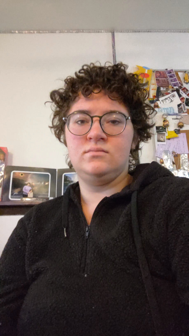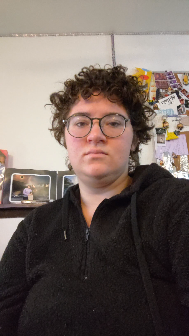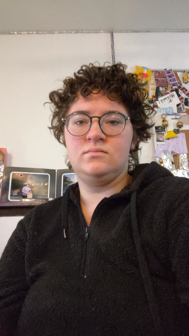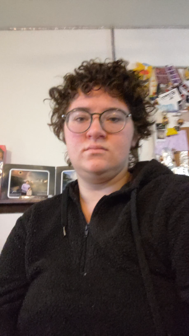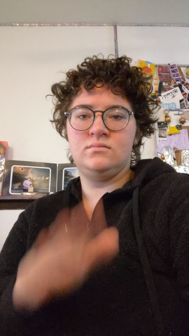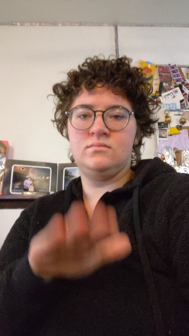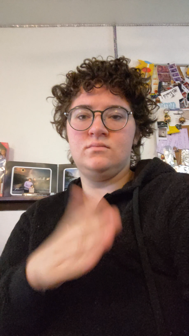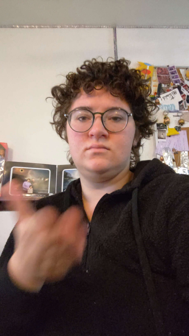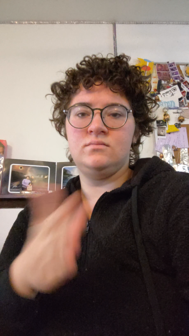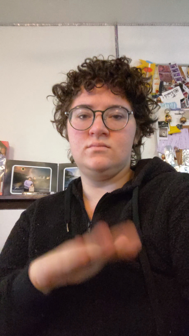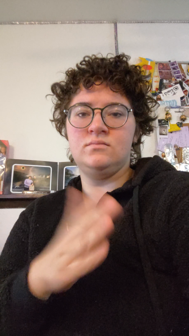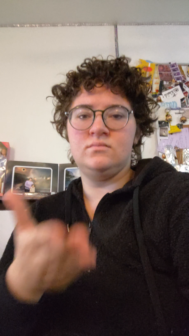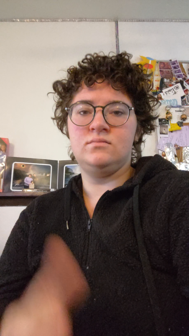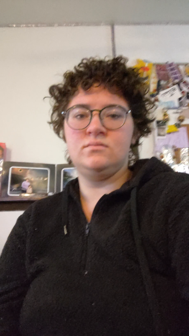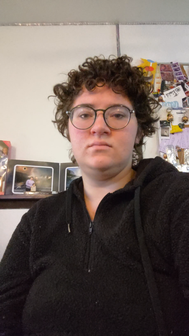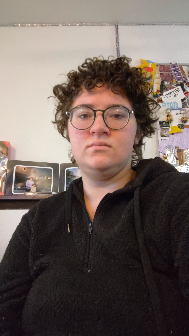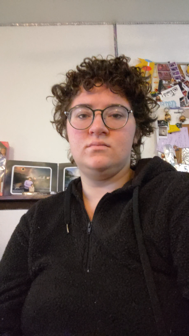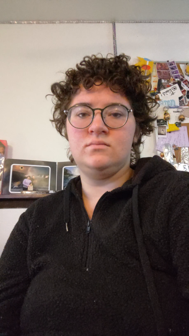kitchen